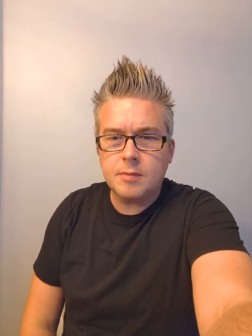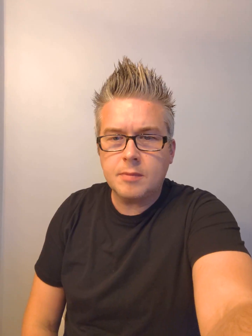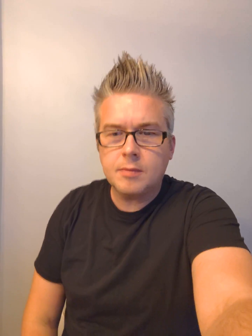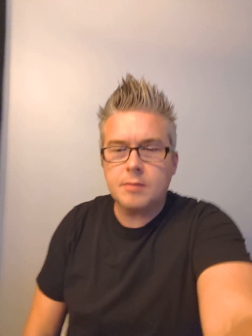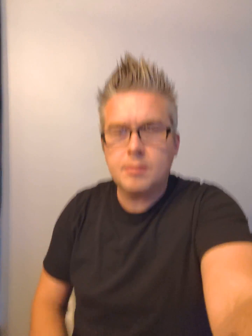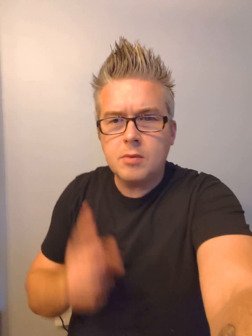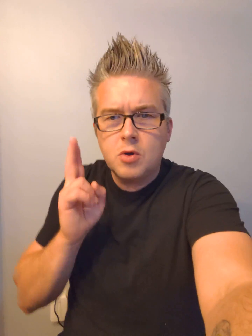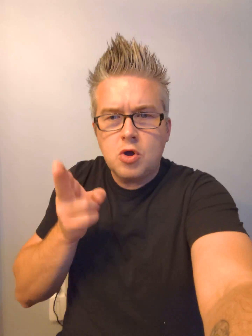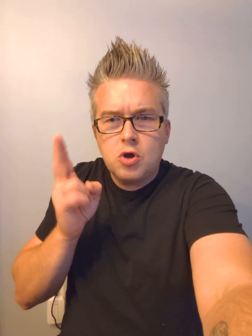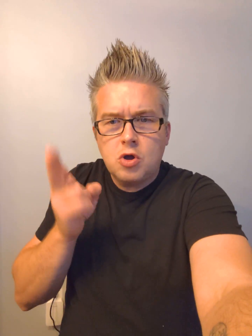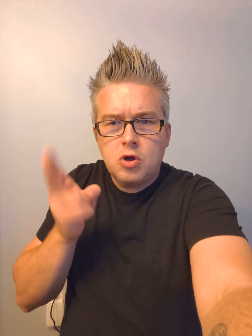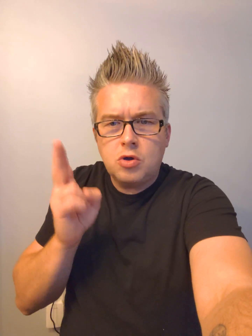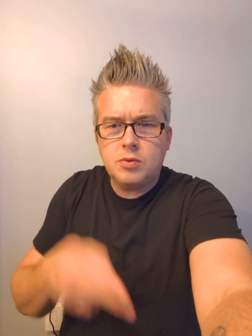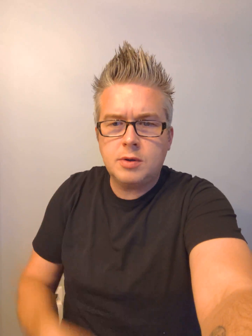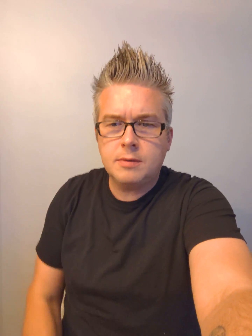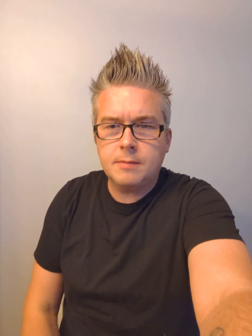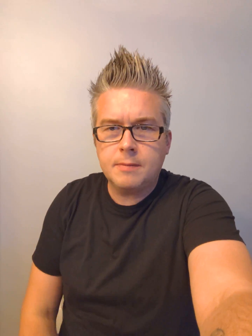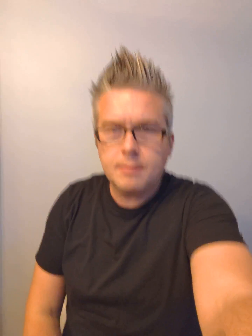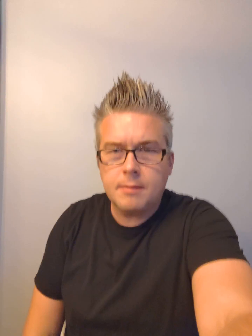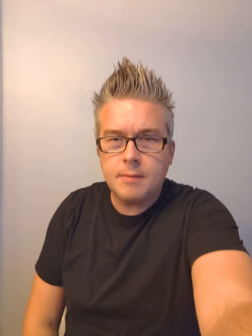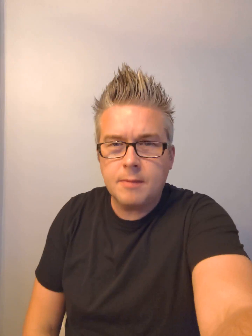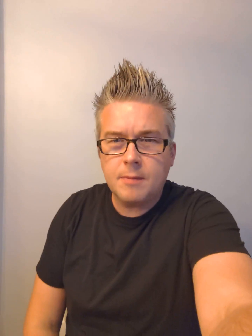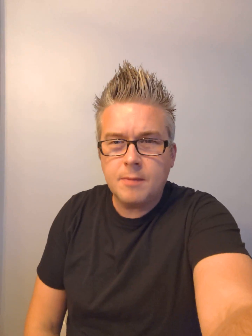hurry